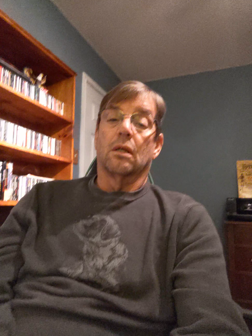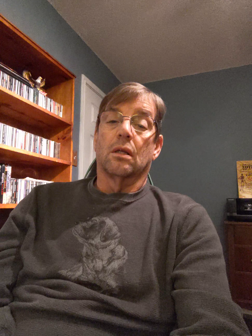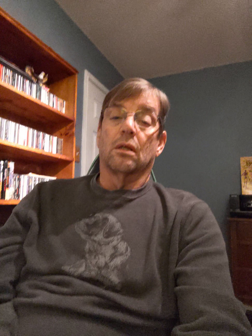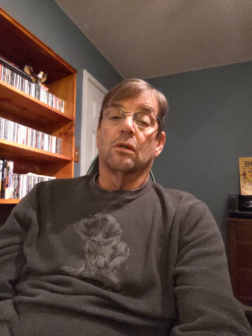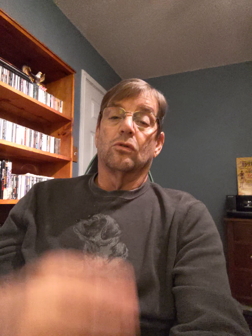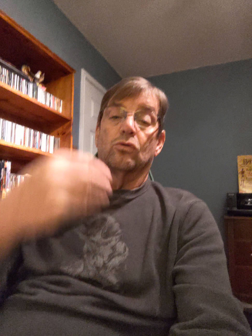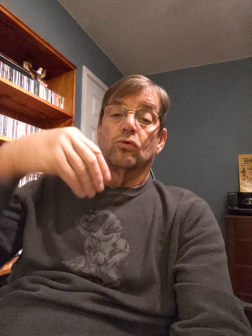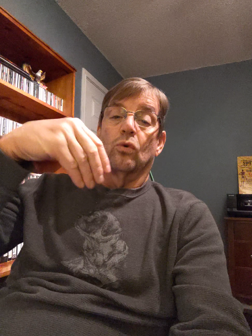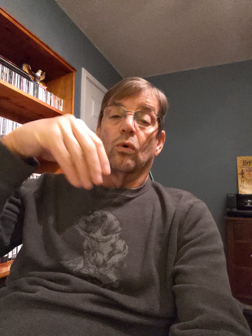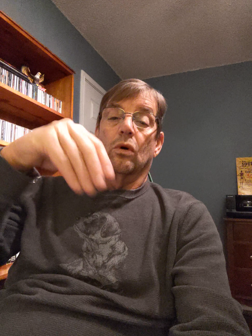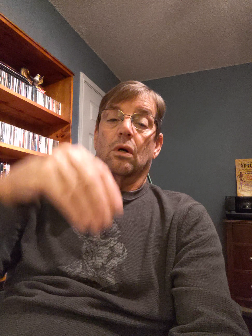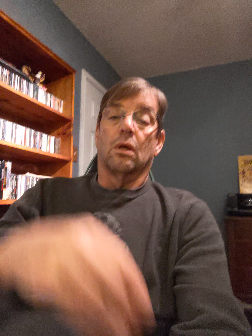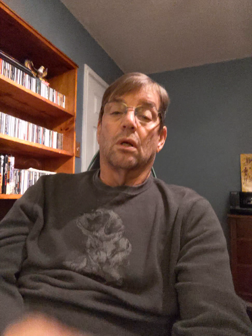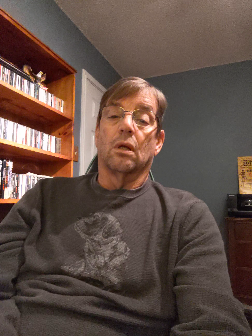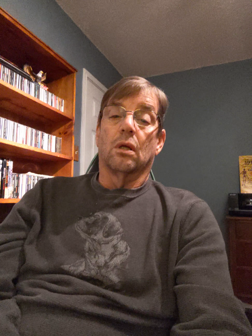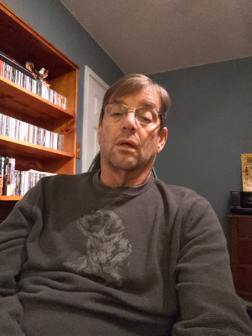store